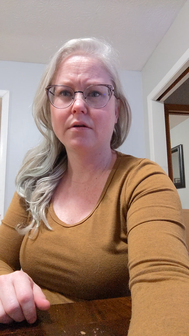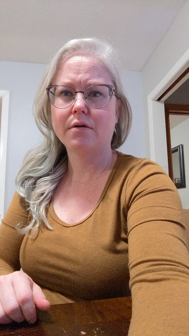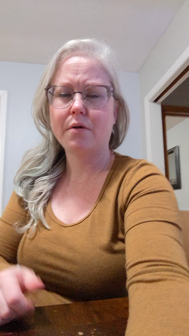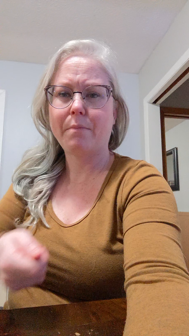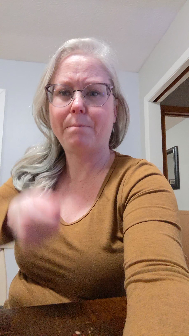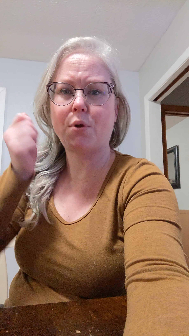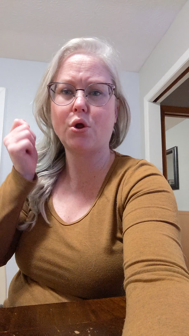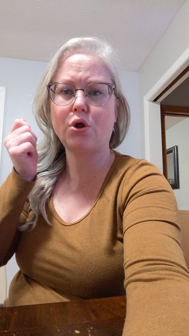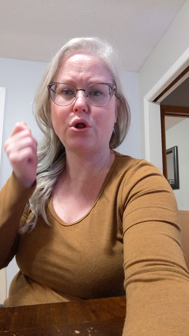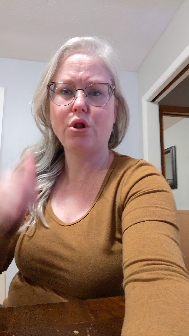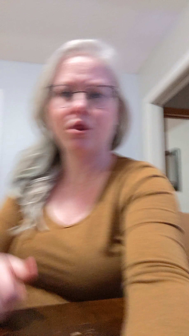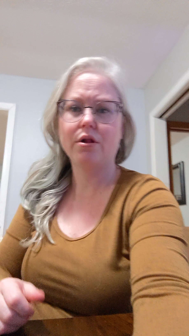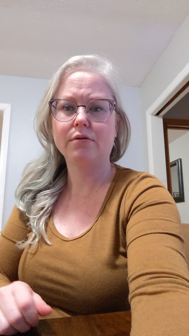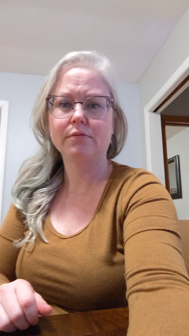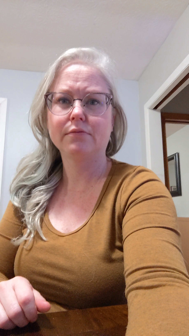pull